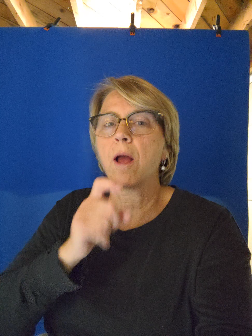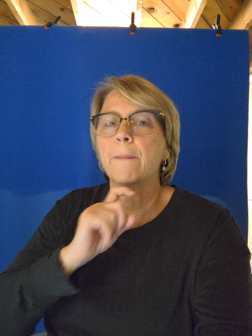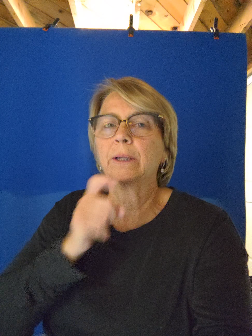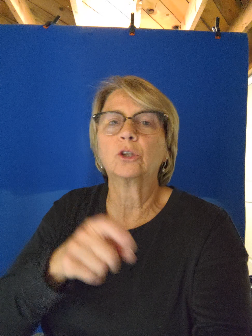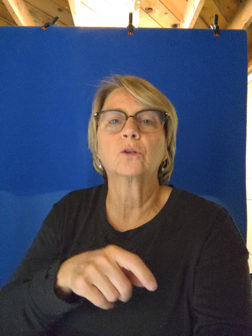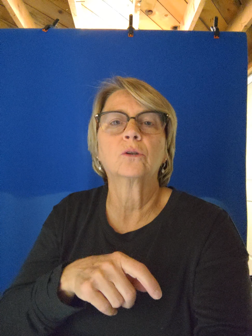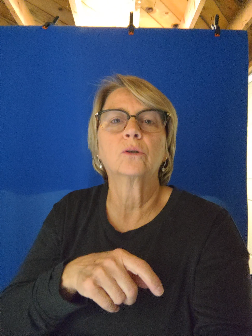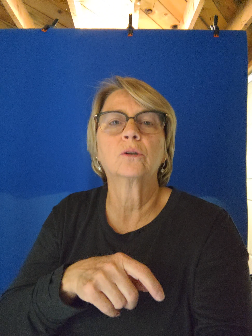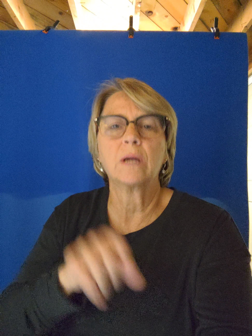garbage